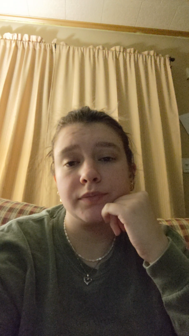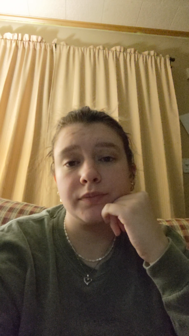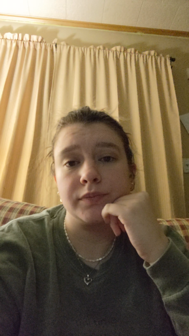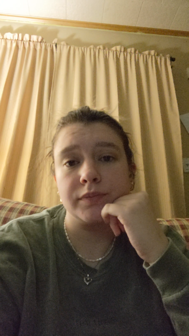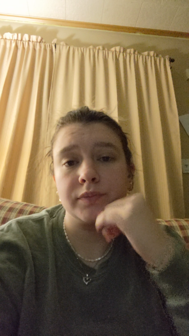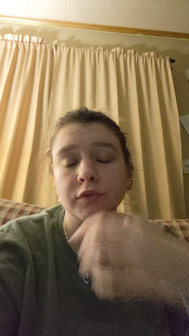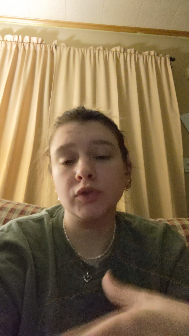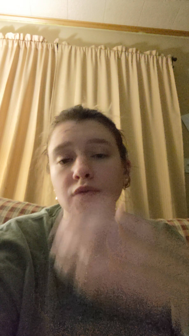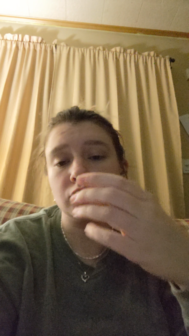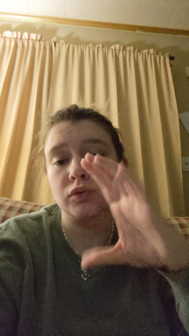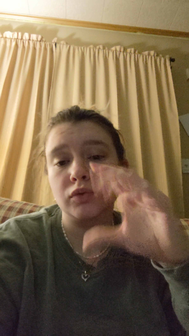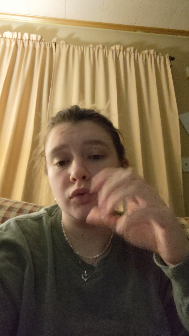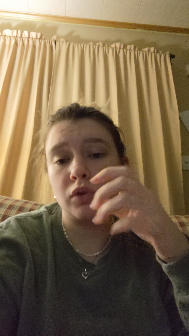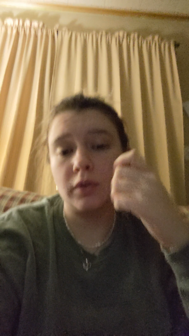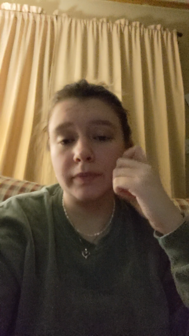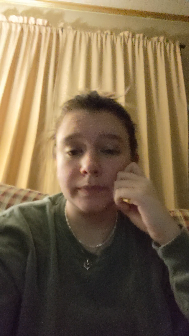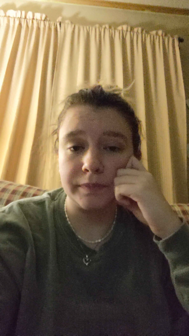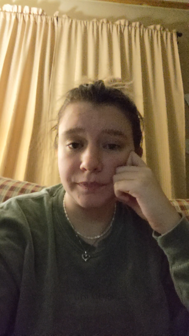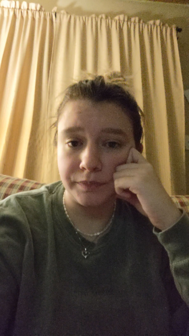jar